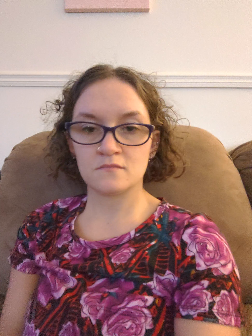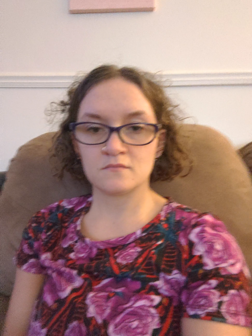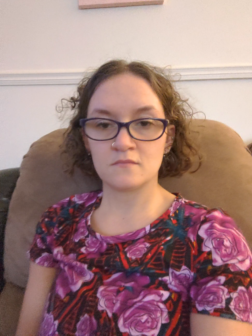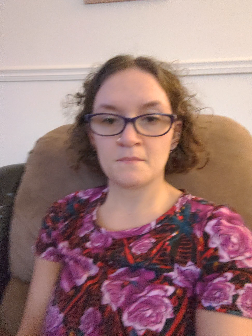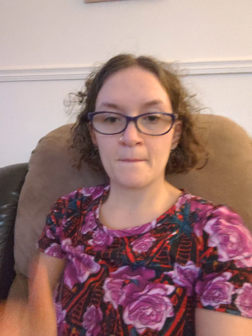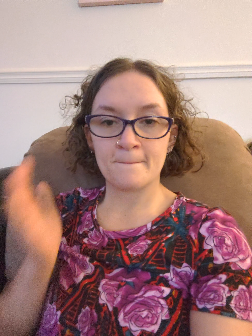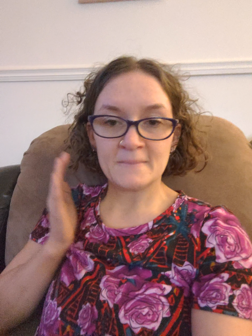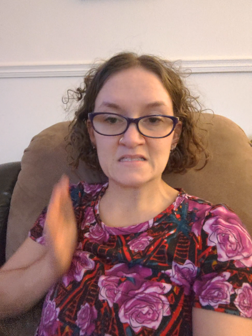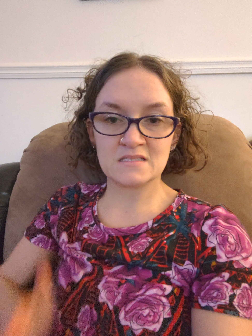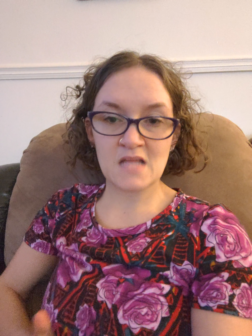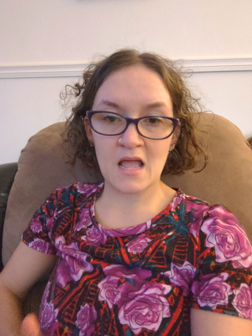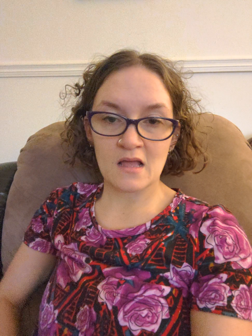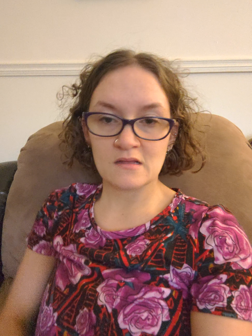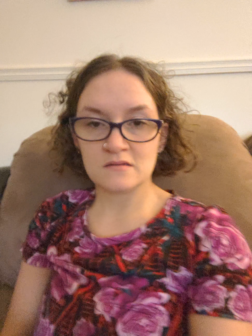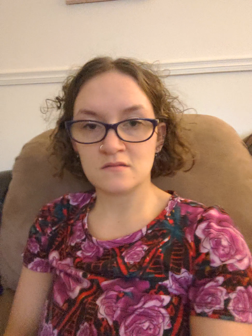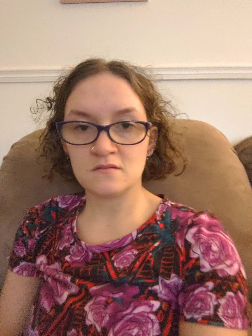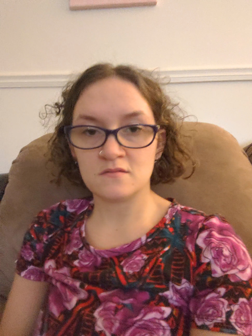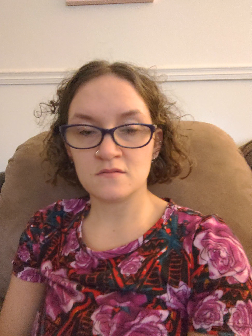beside